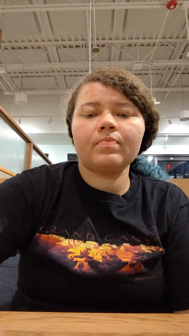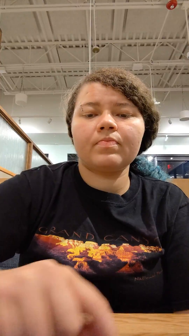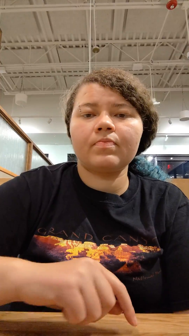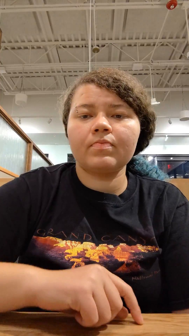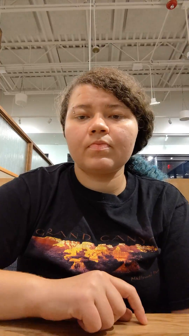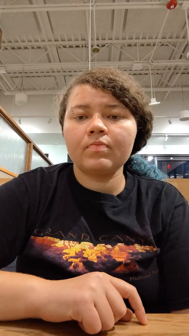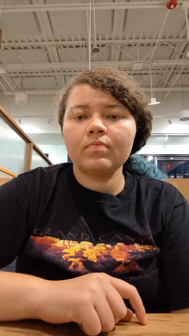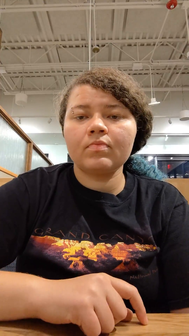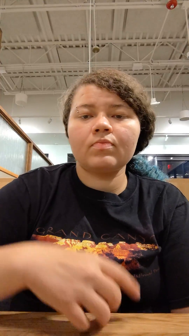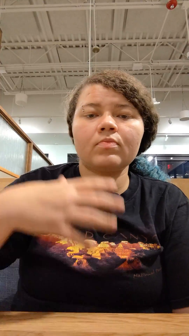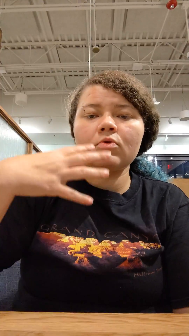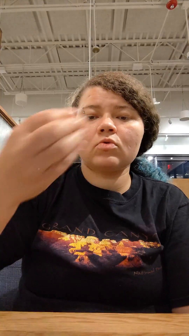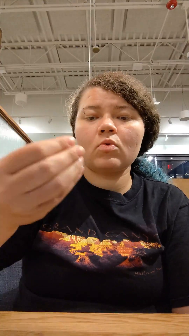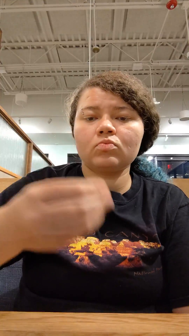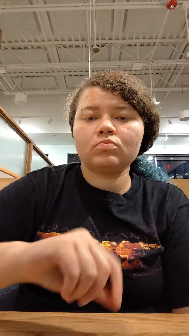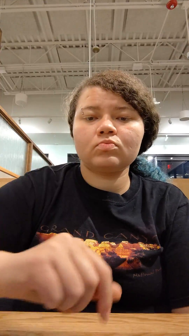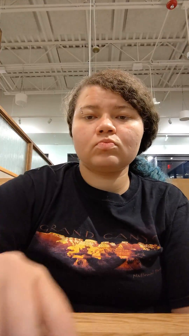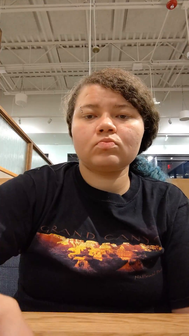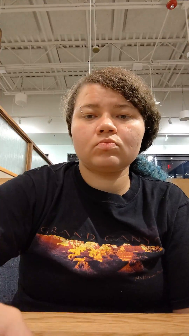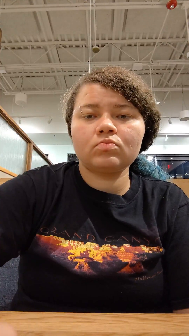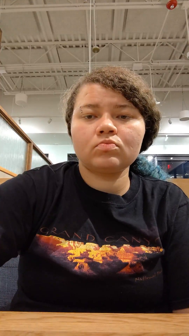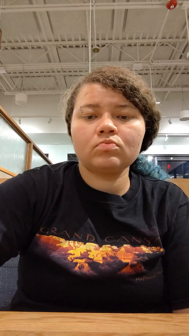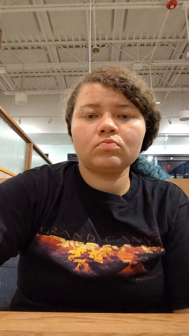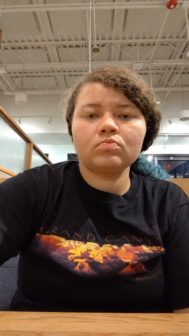got to